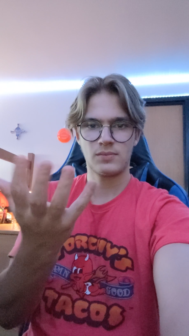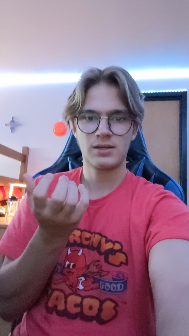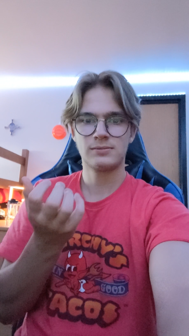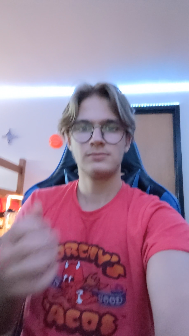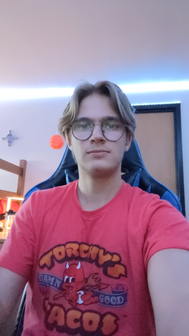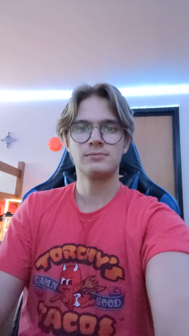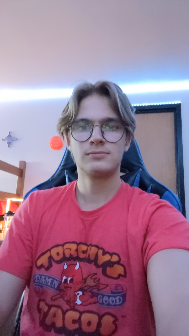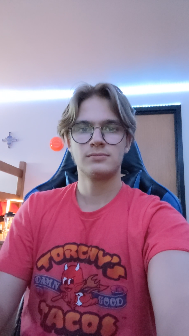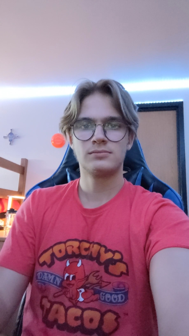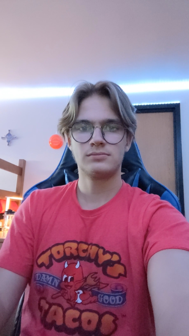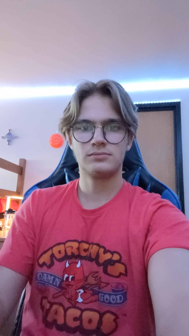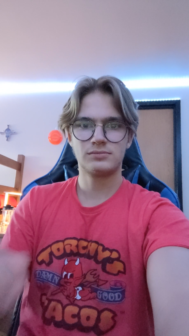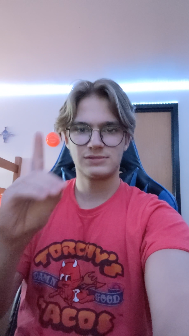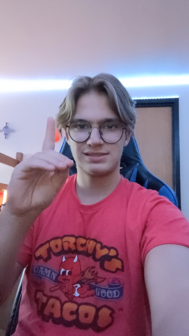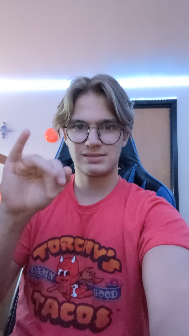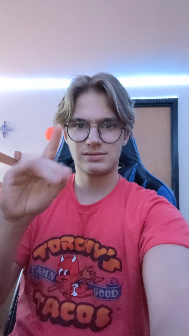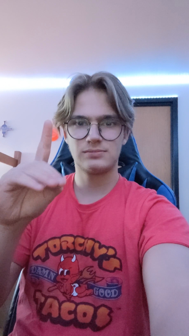did